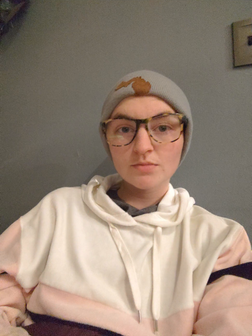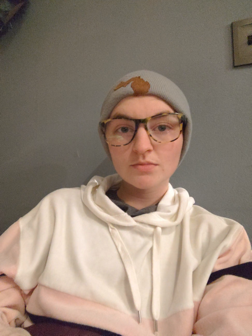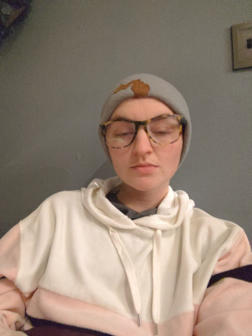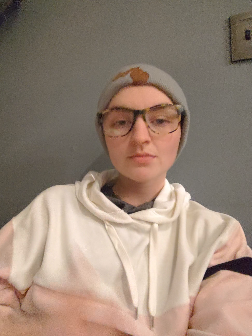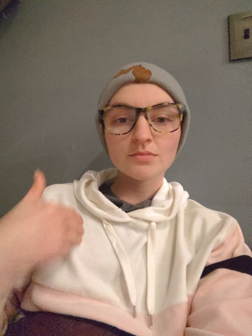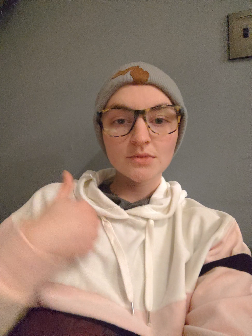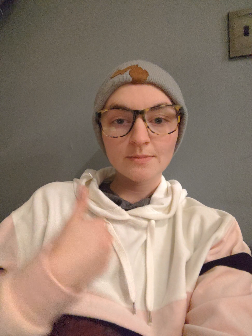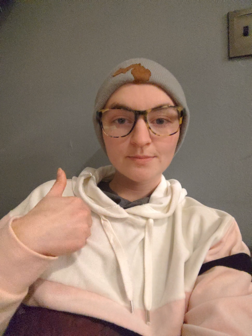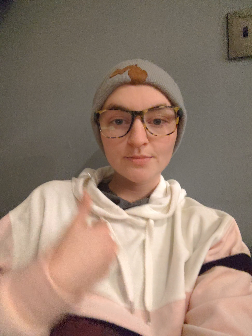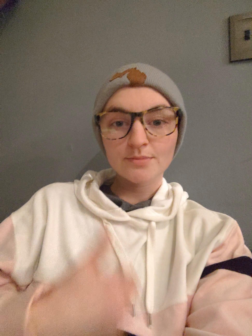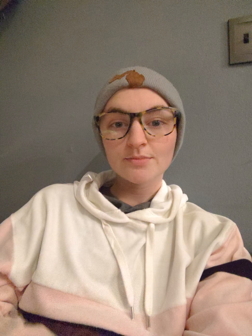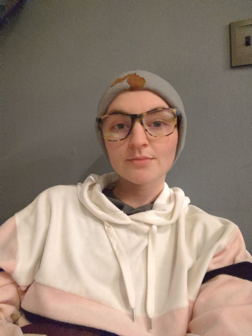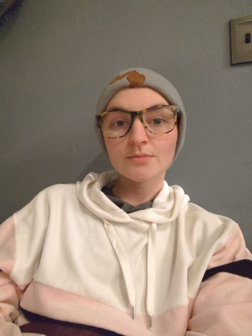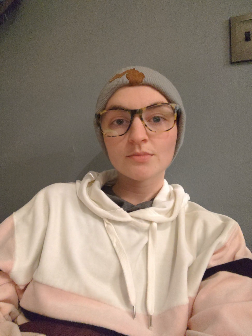animal